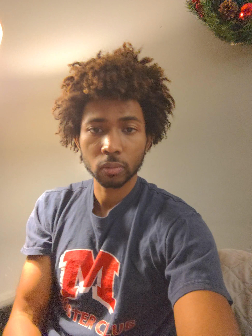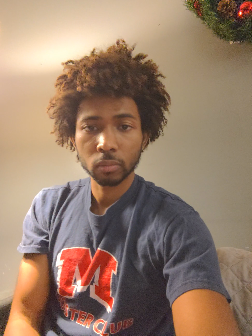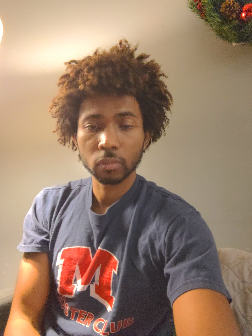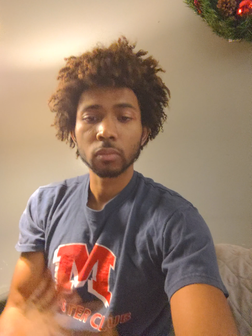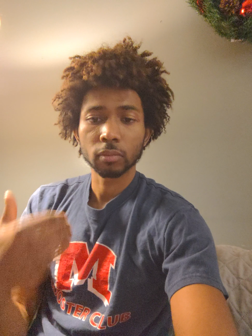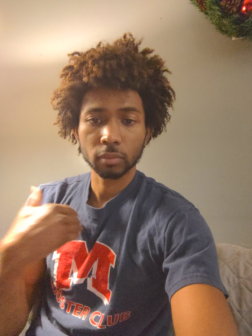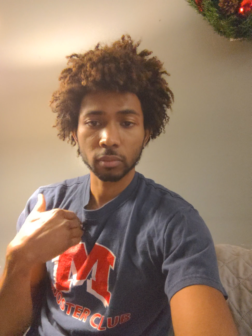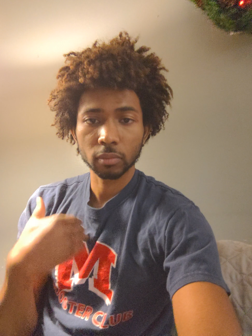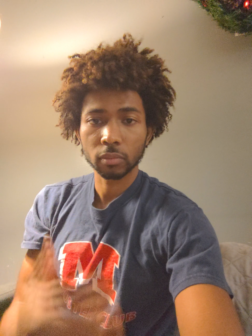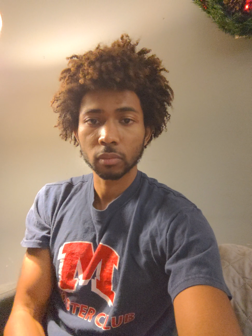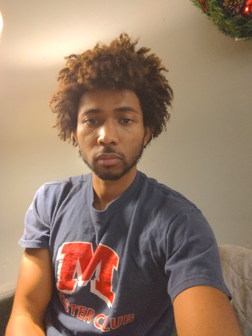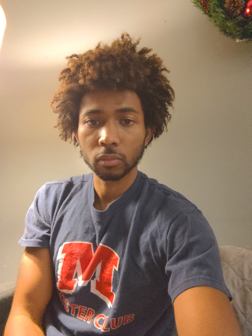have to